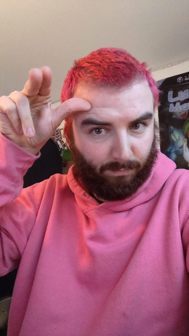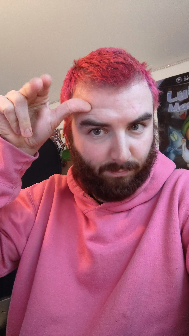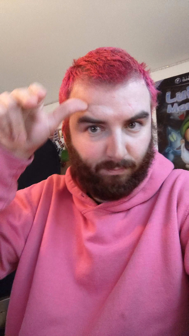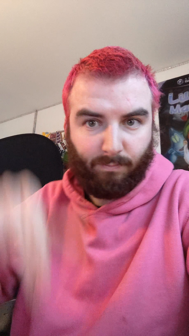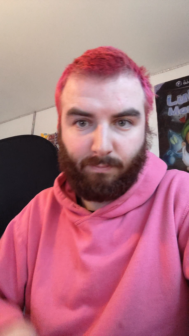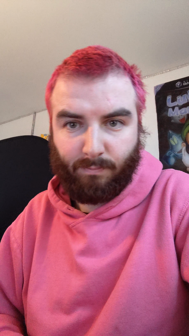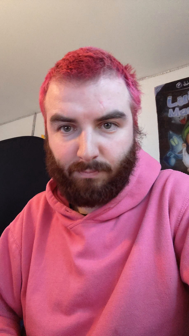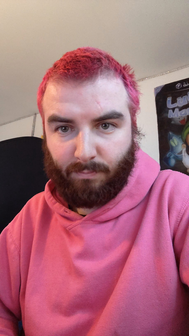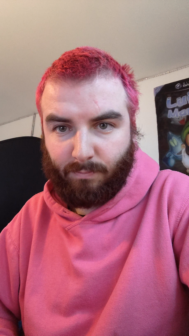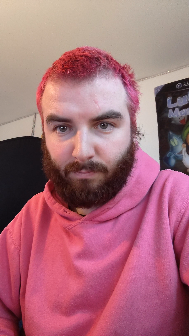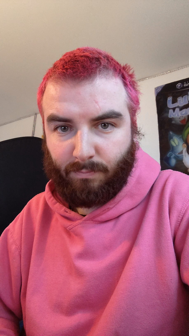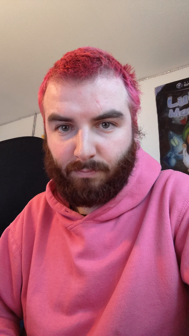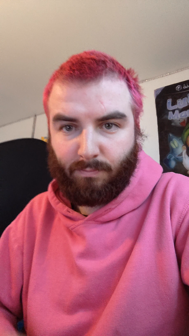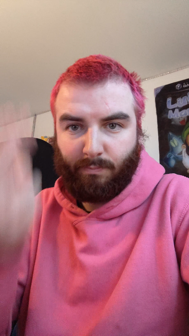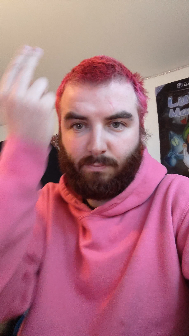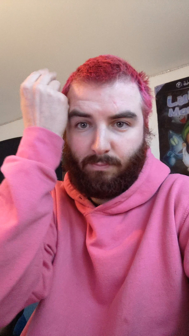bunny